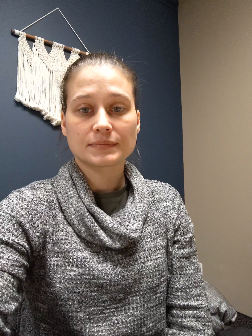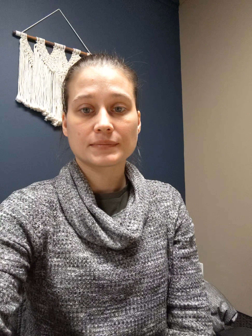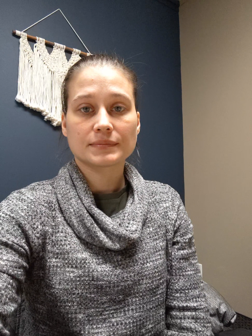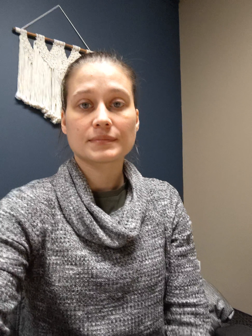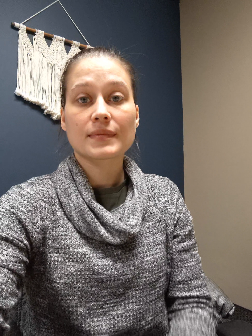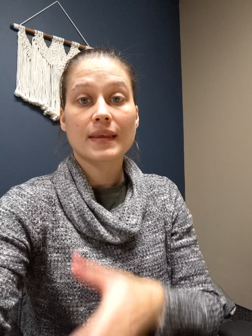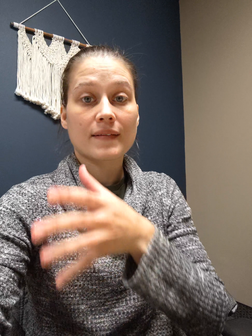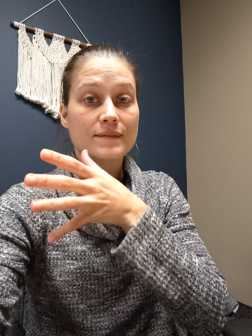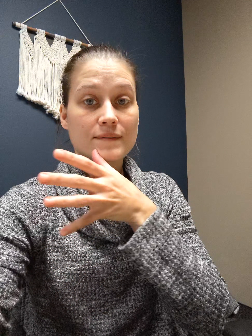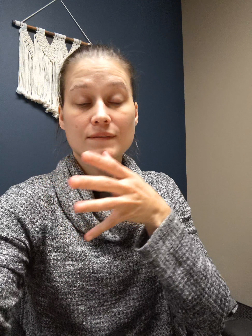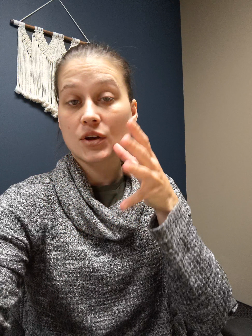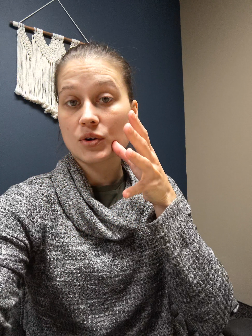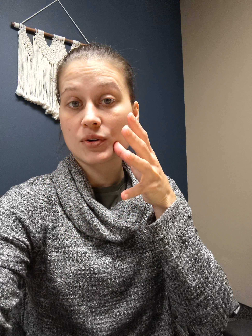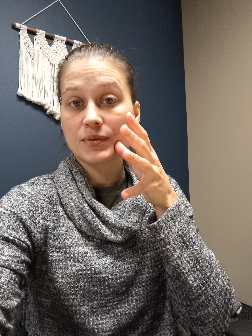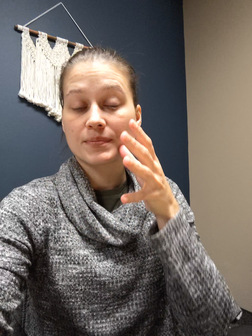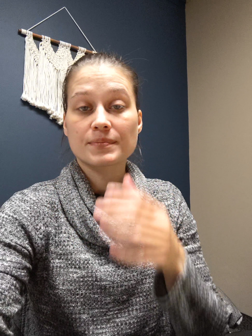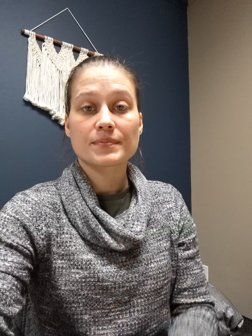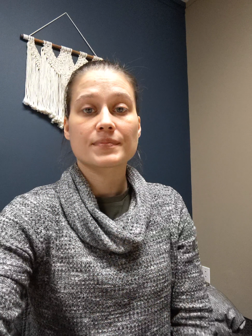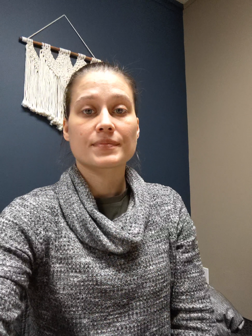farm